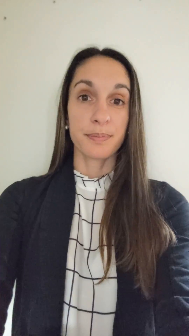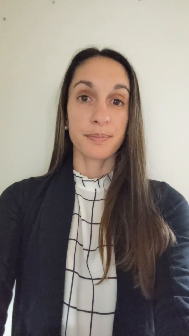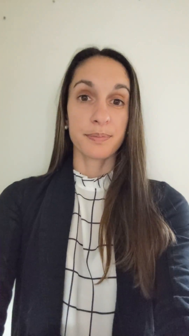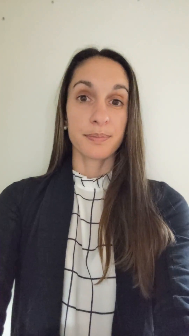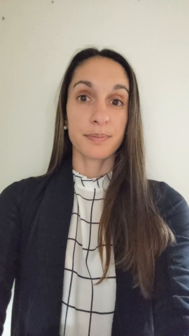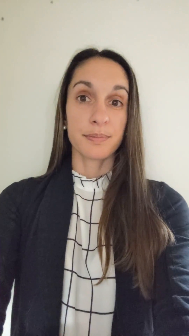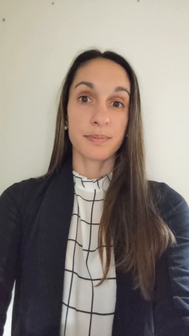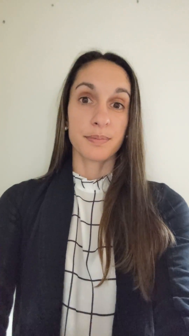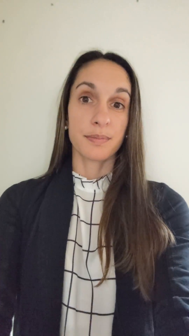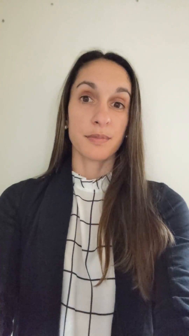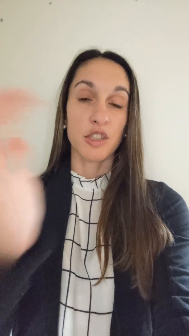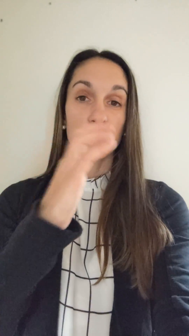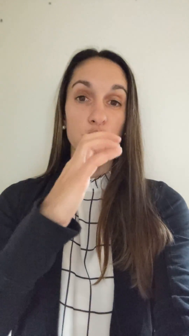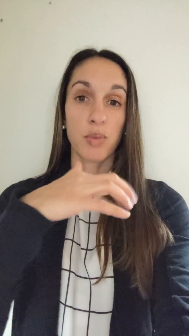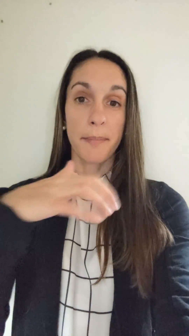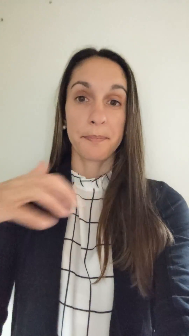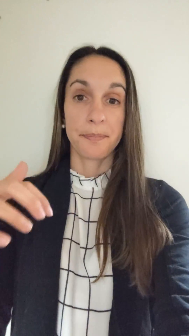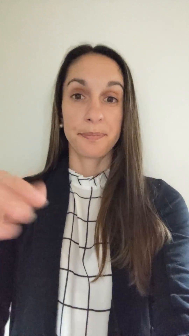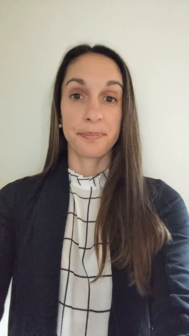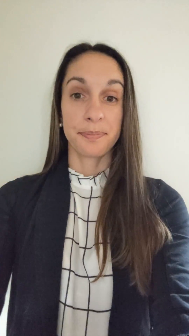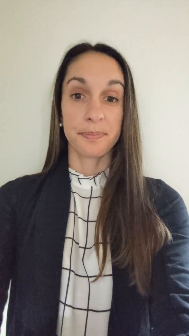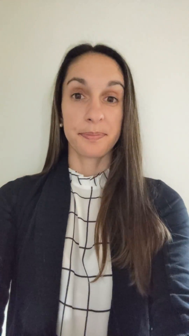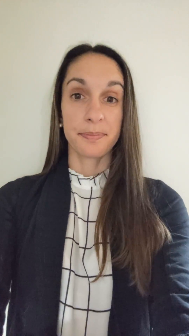grapes